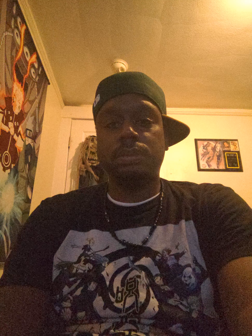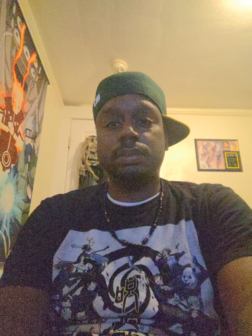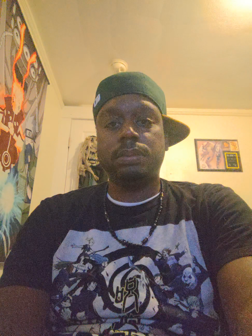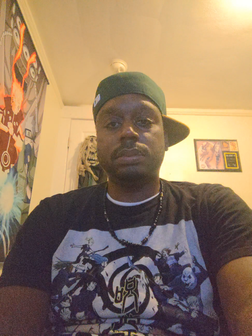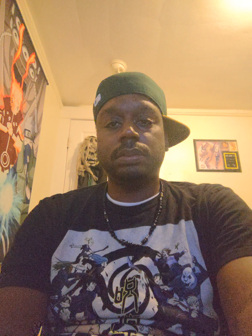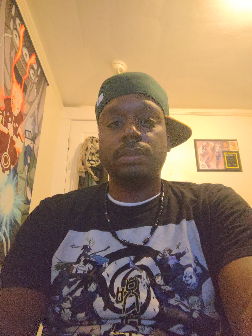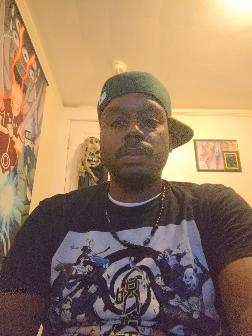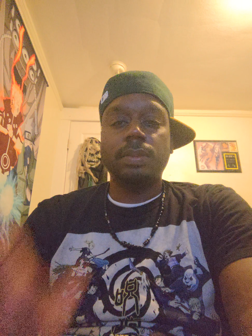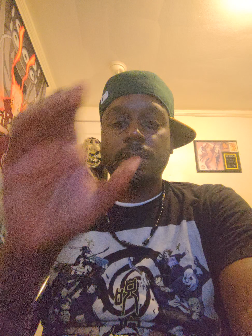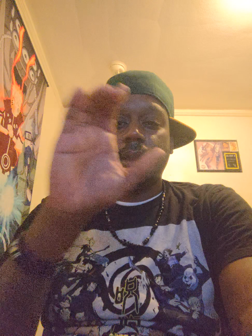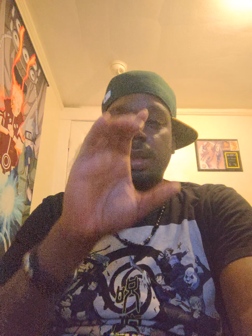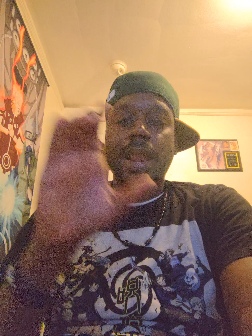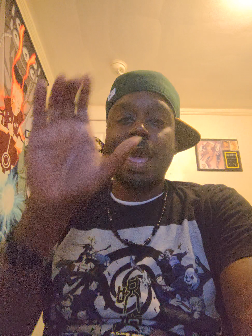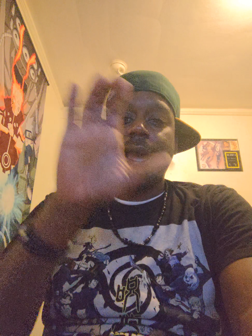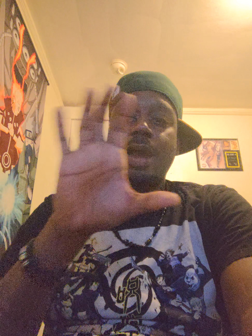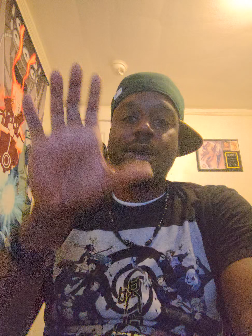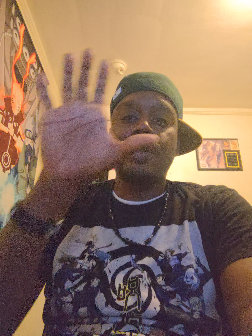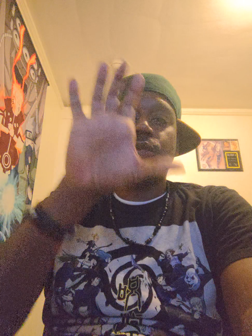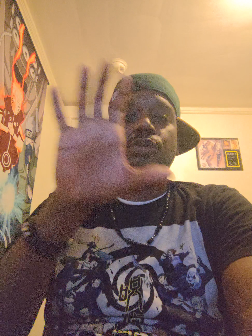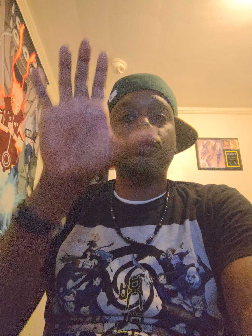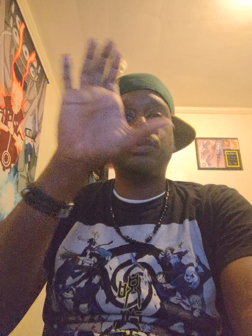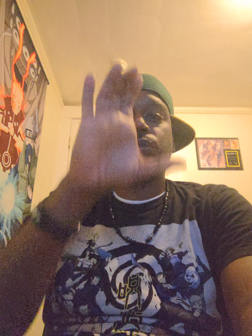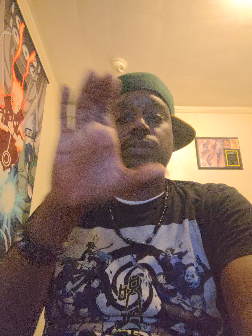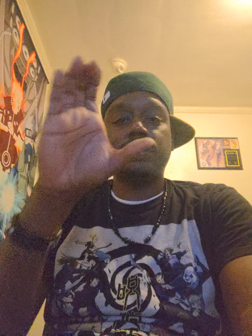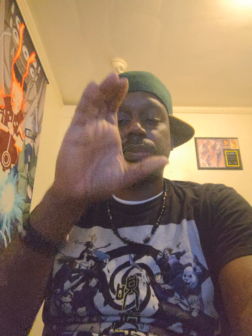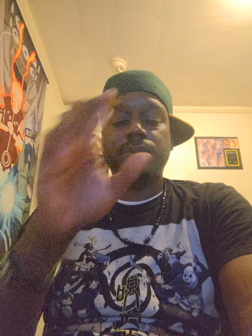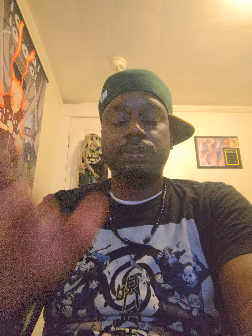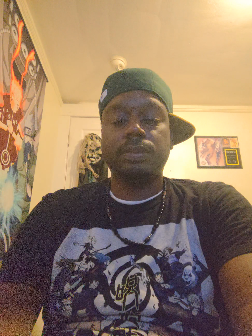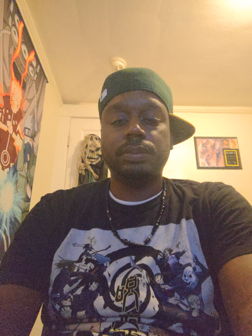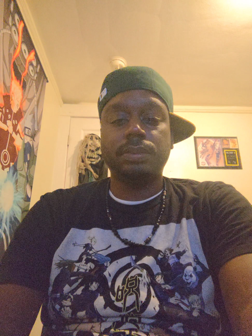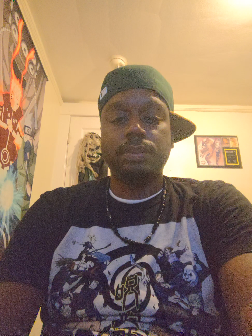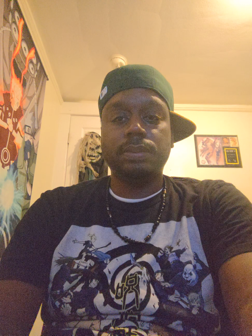cloud